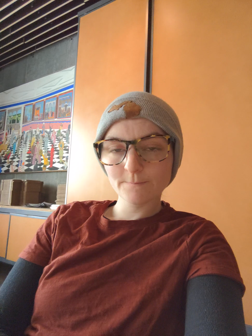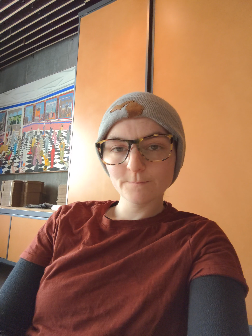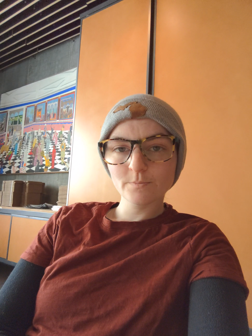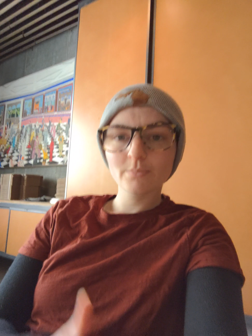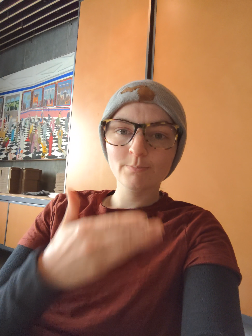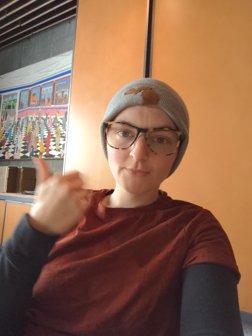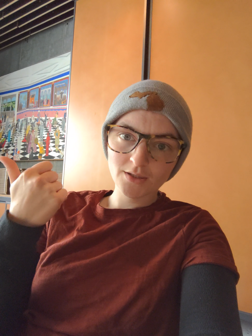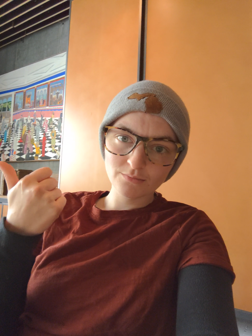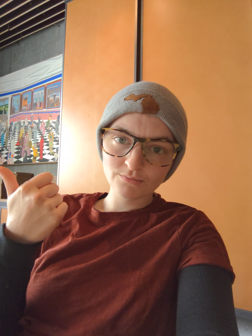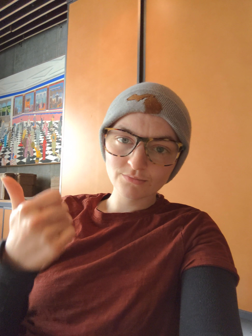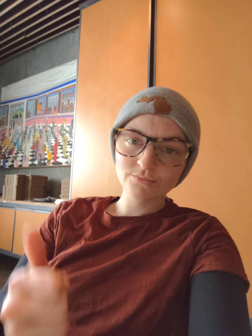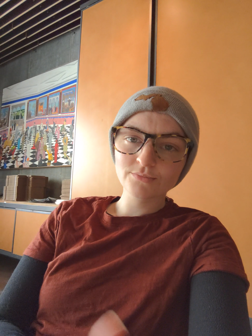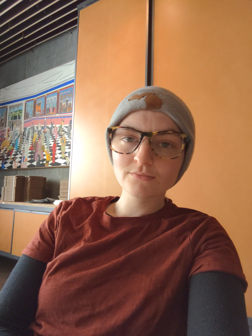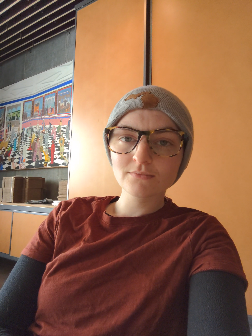better